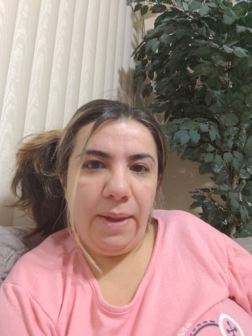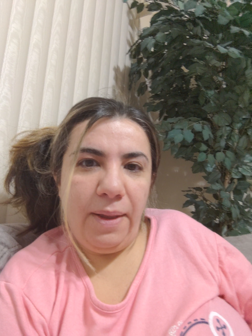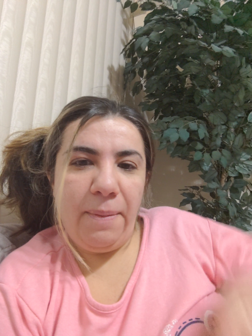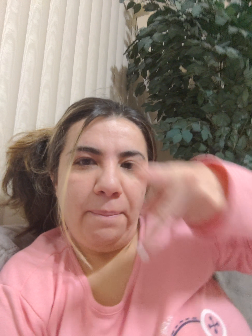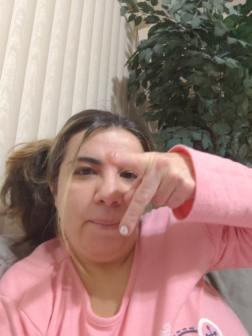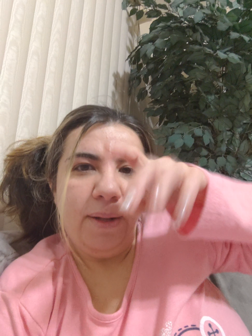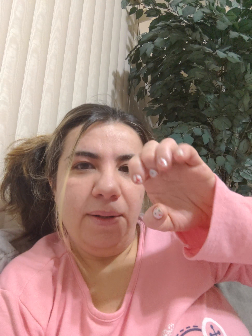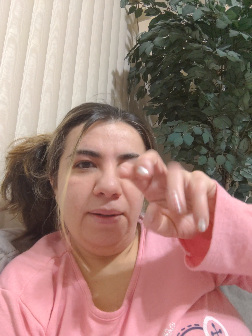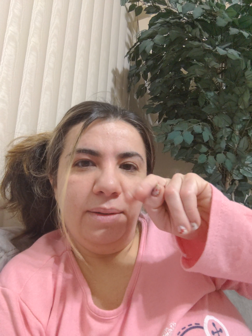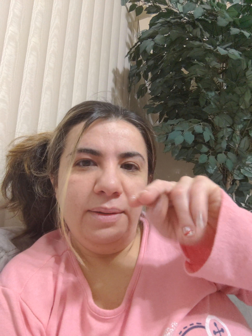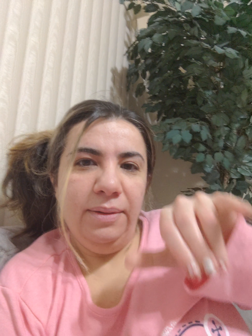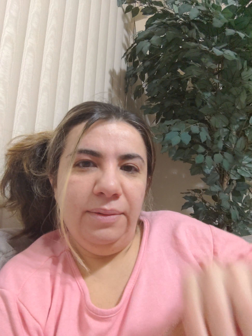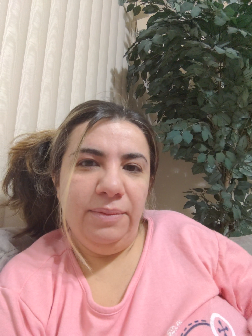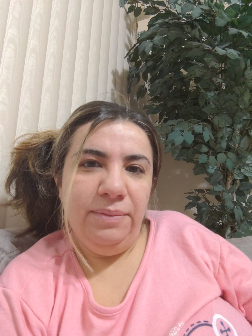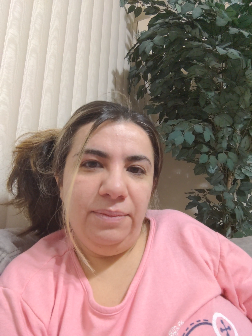penny